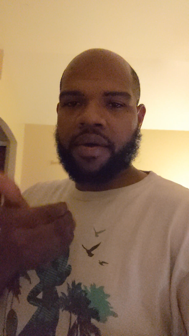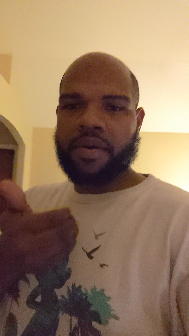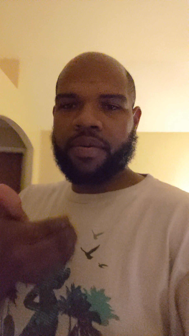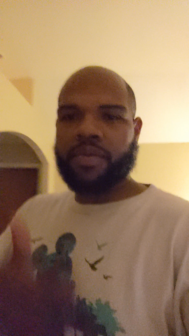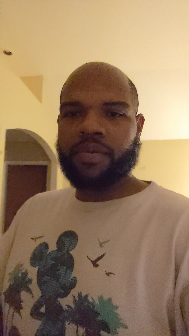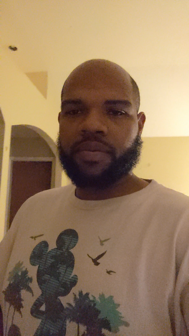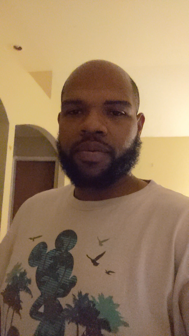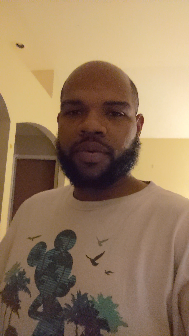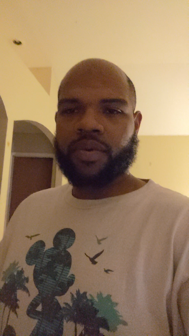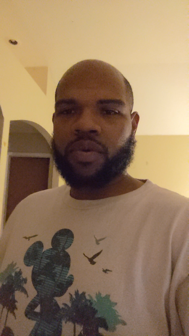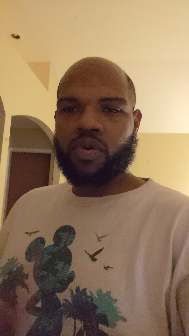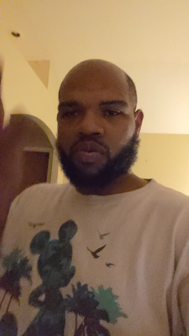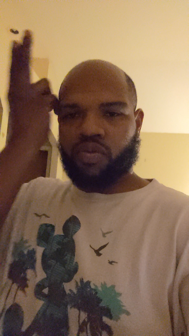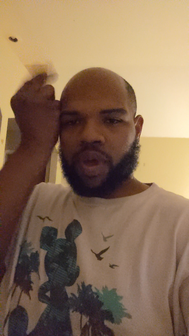rabbit